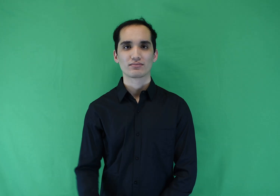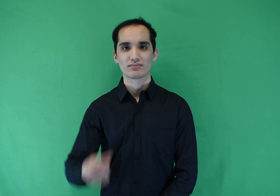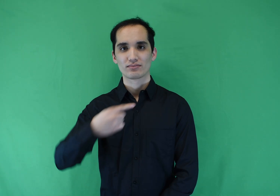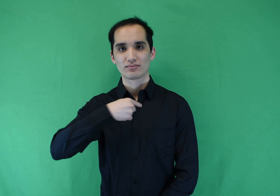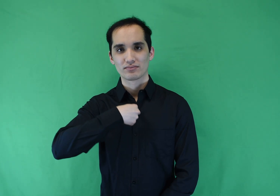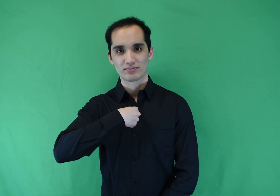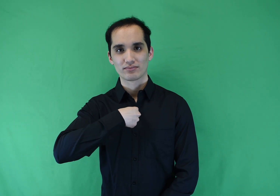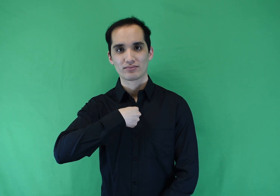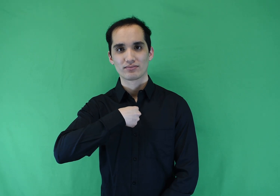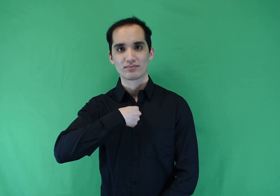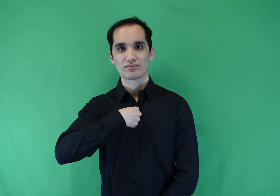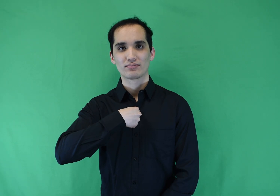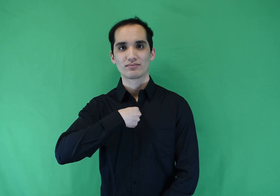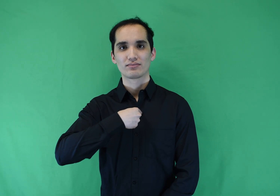yo